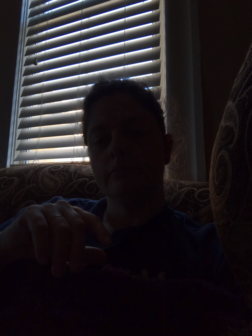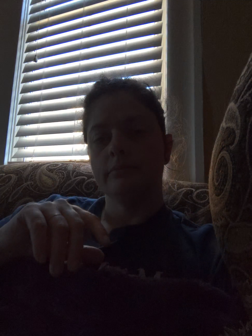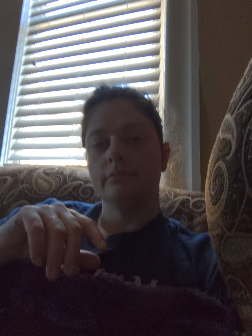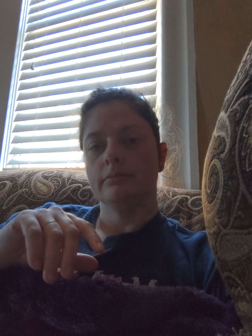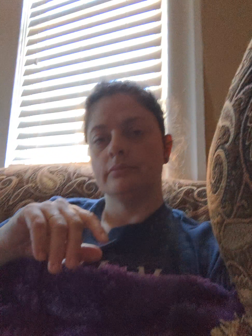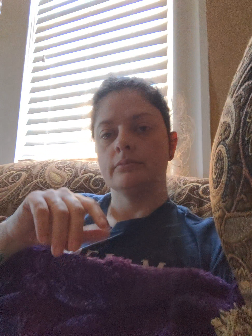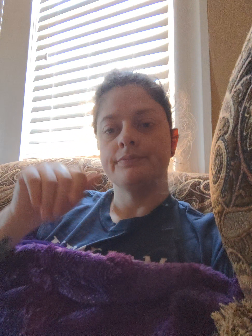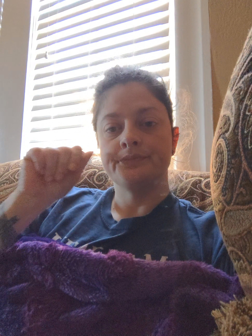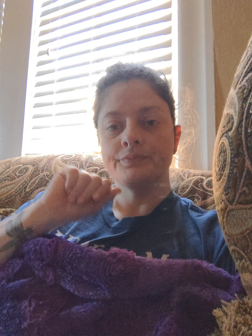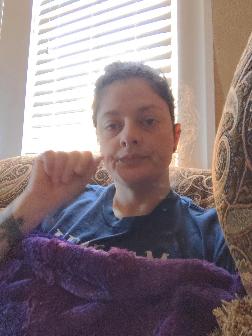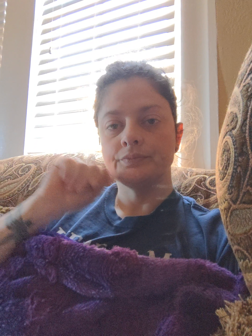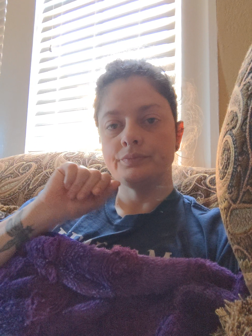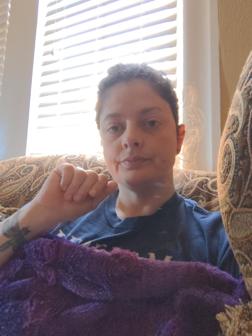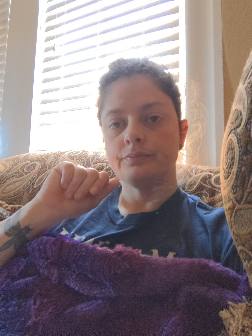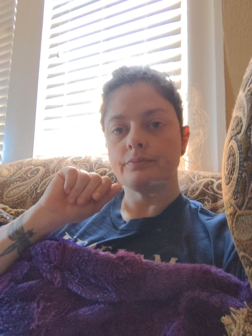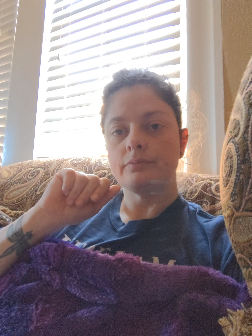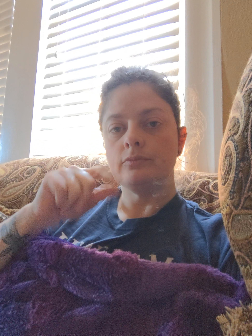aunt